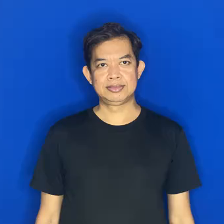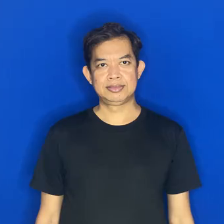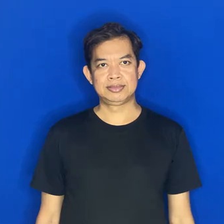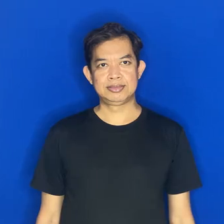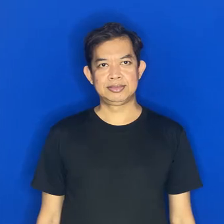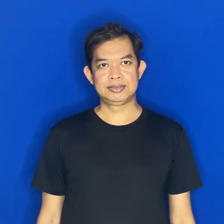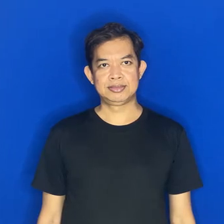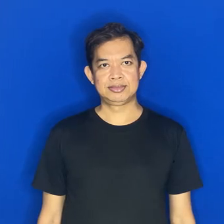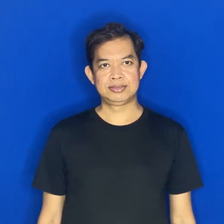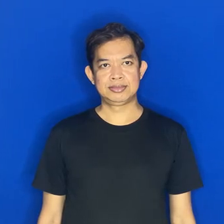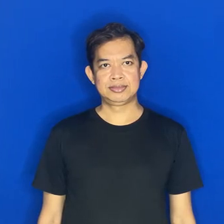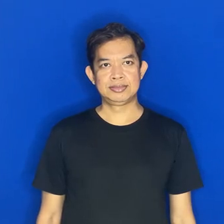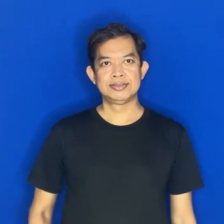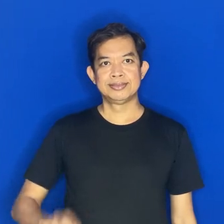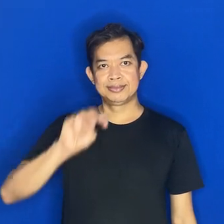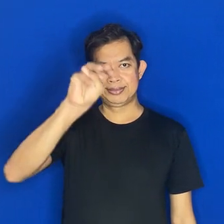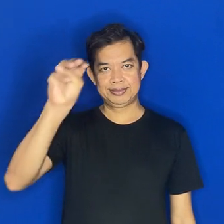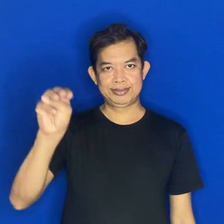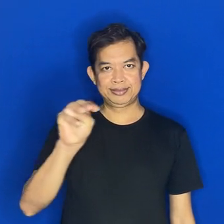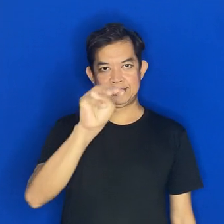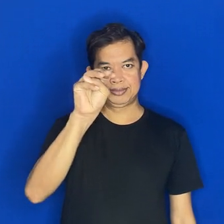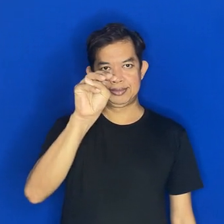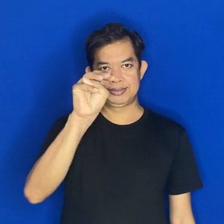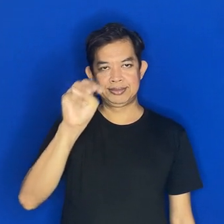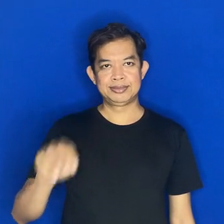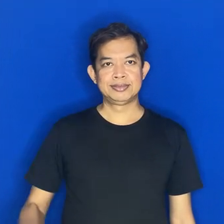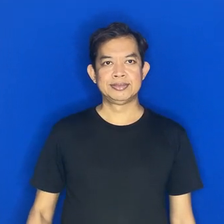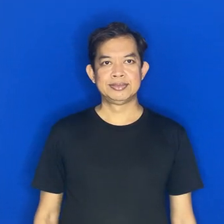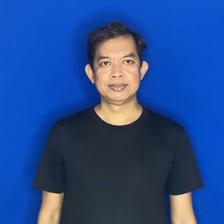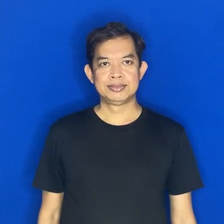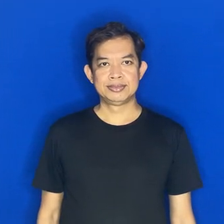monday